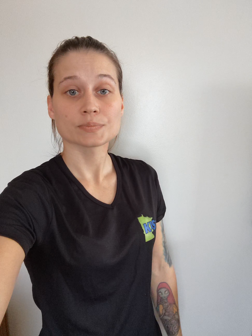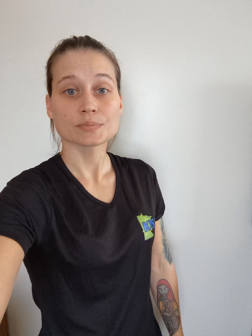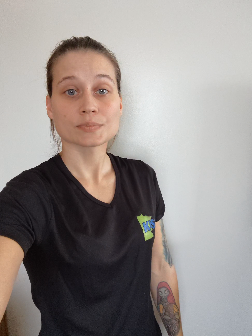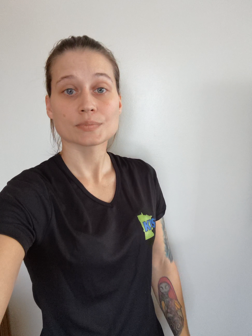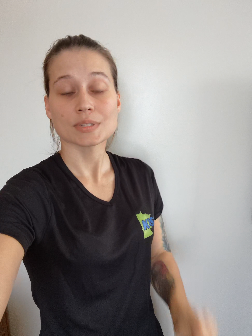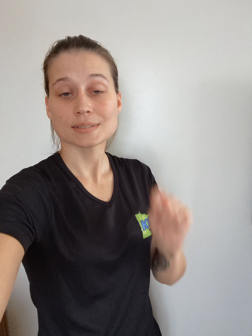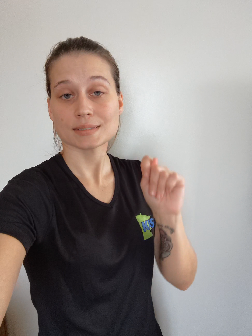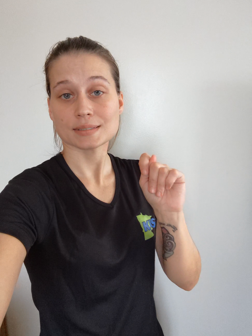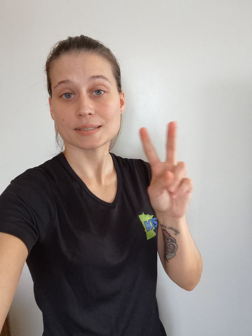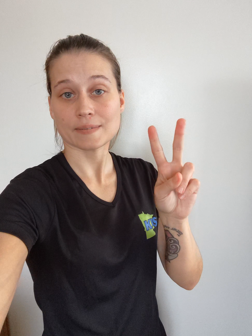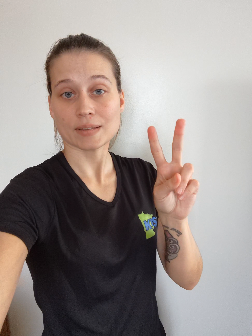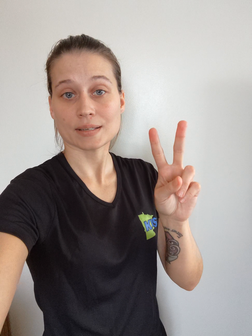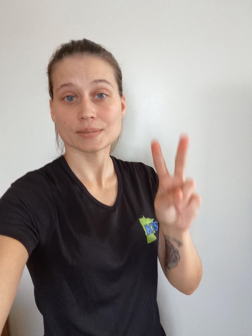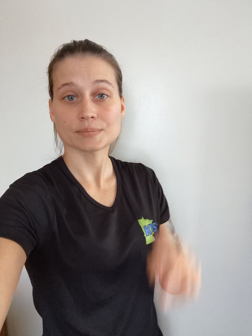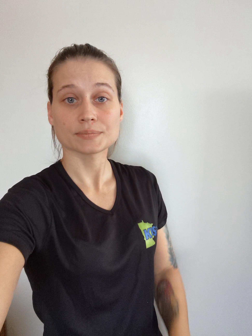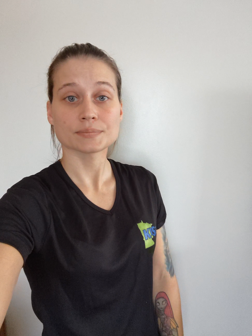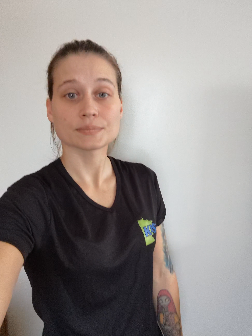TV